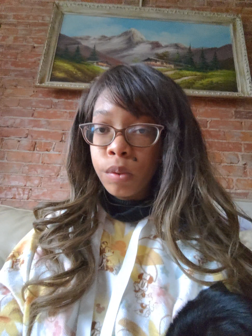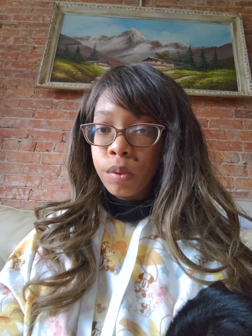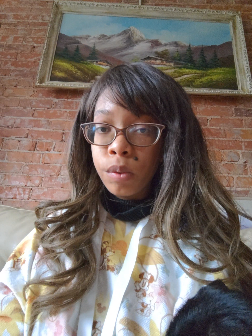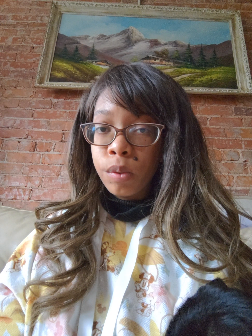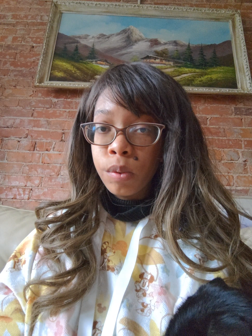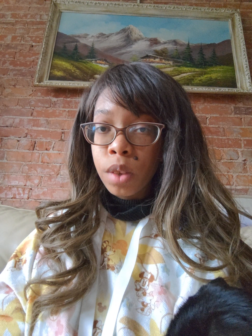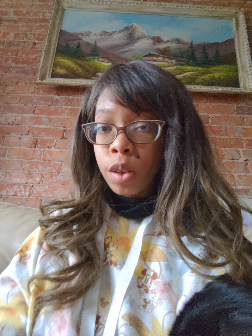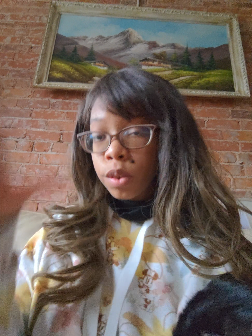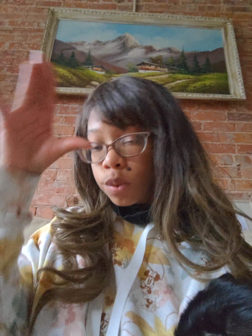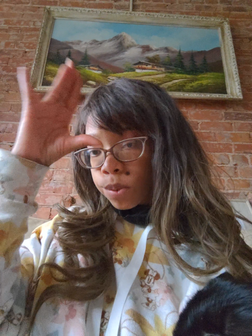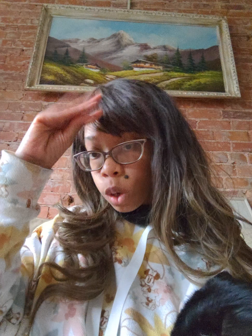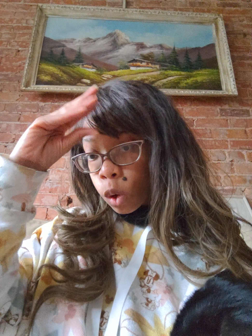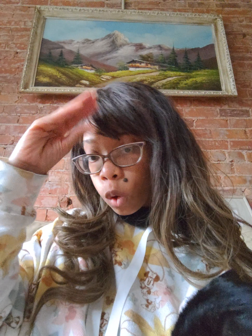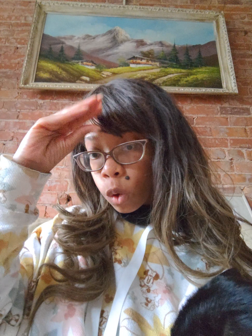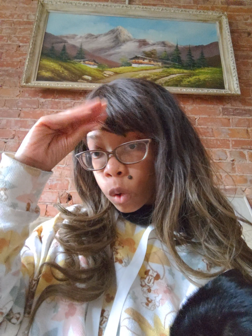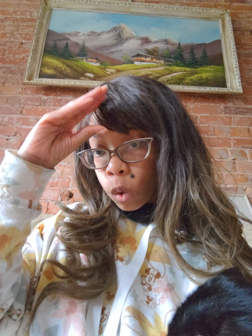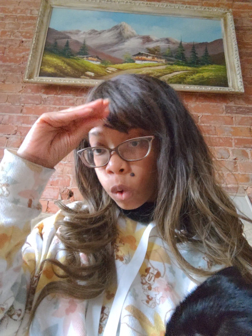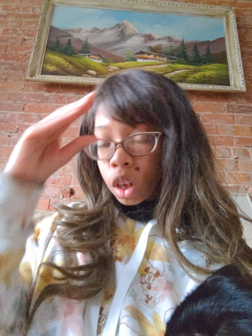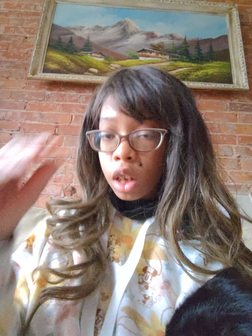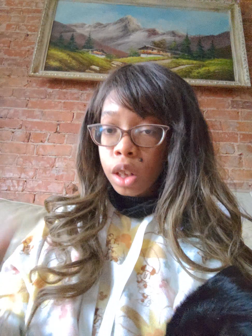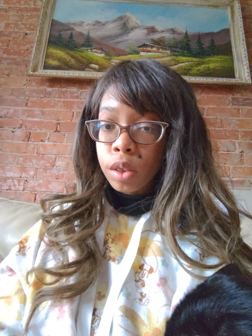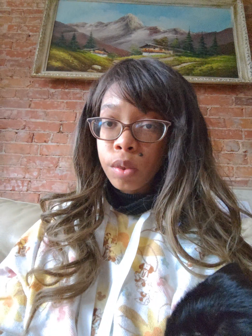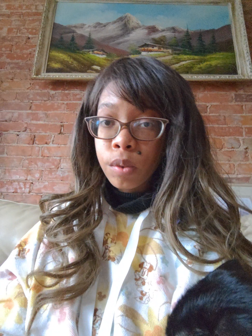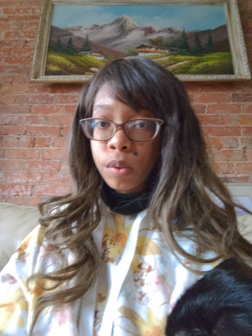boy